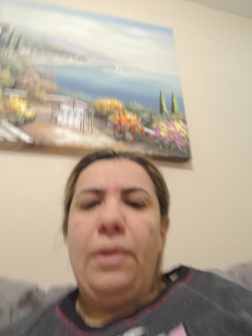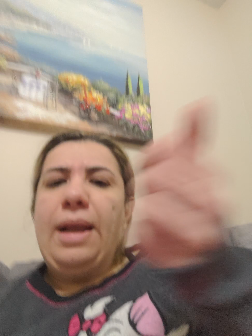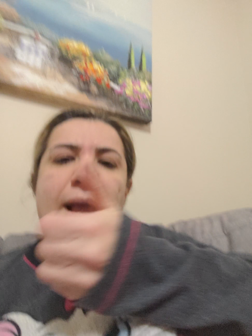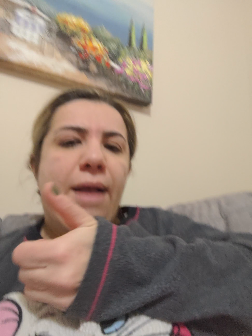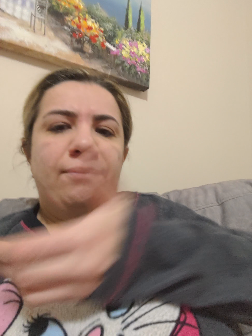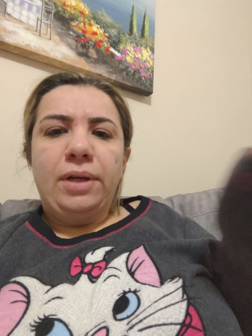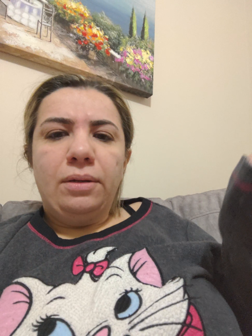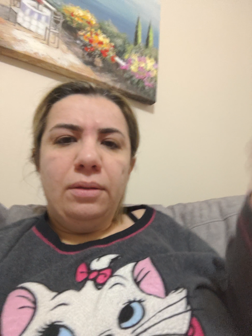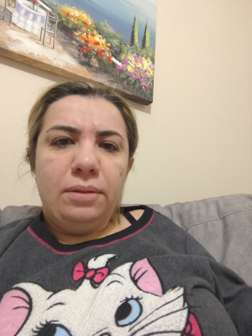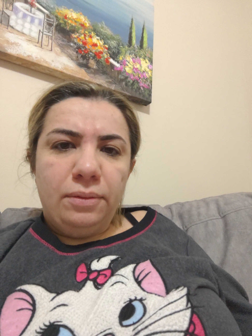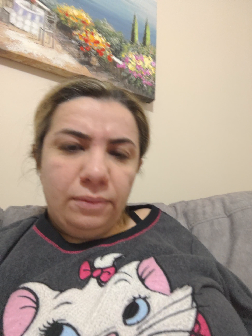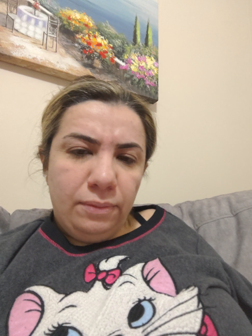every